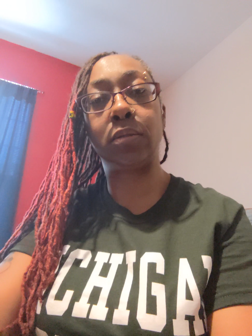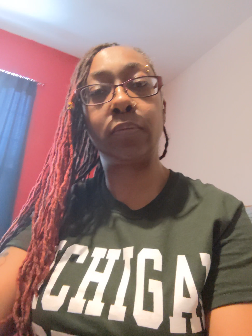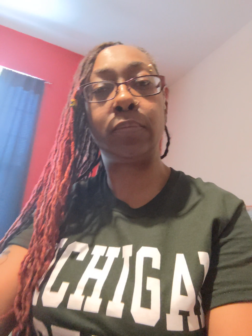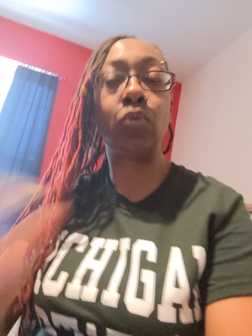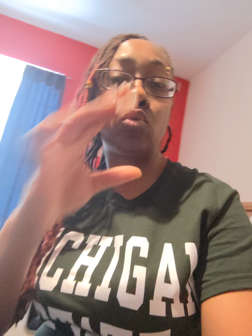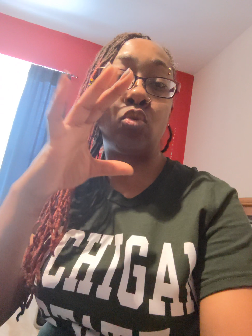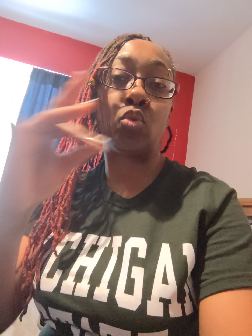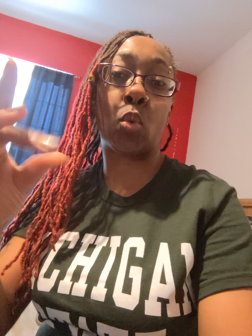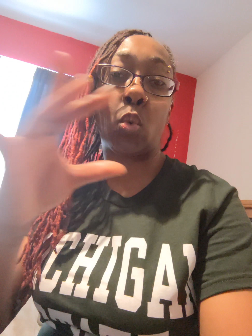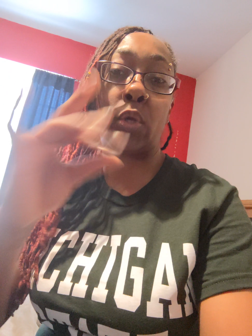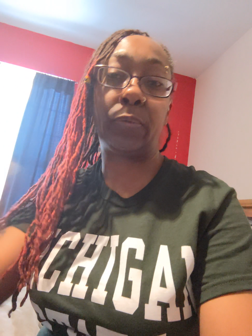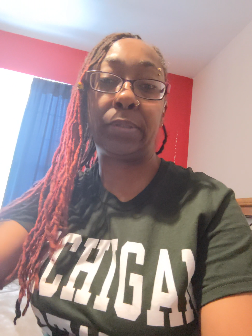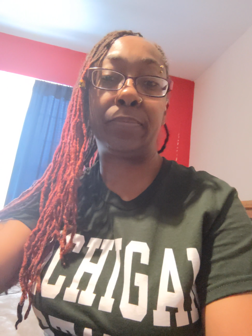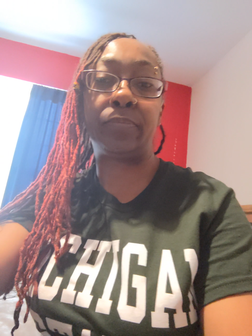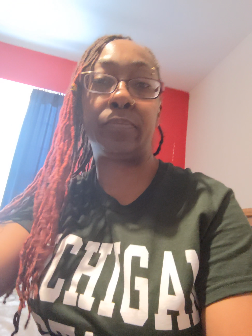story